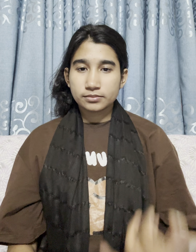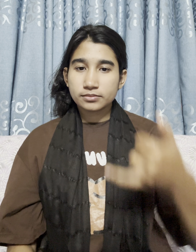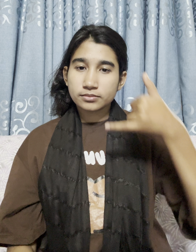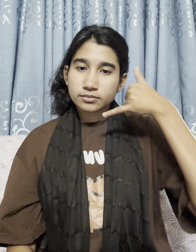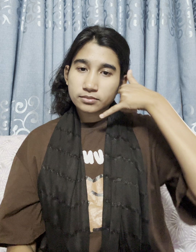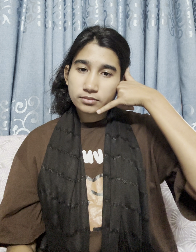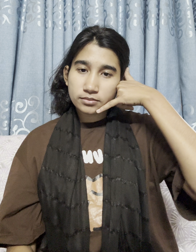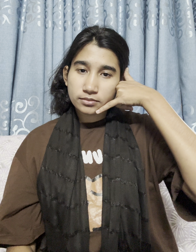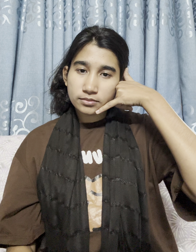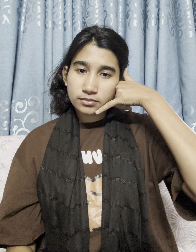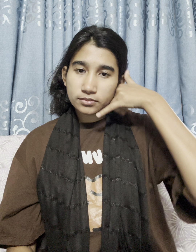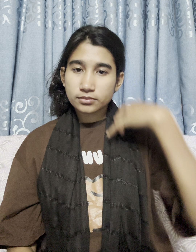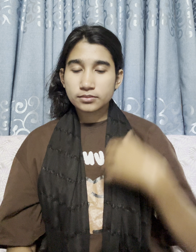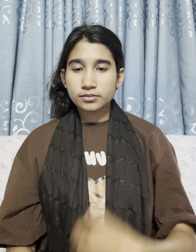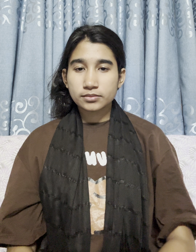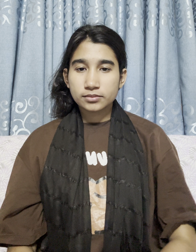টেলিফোন